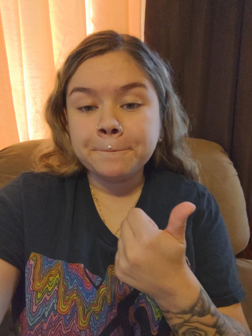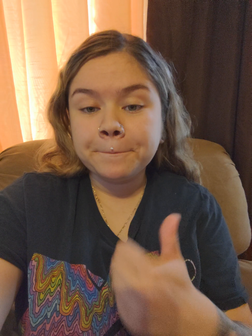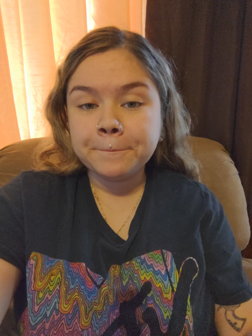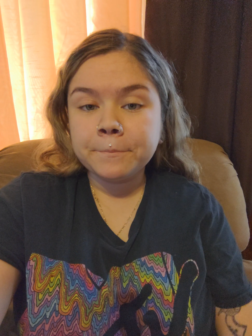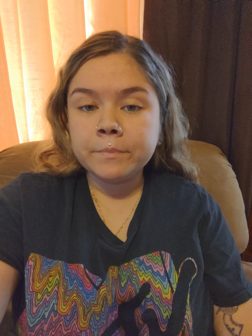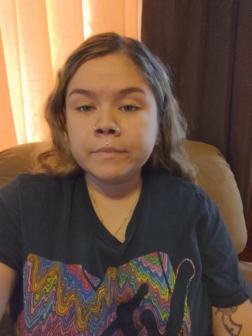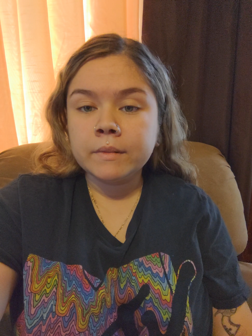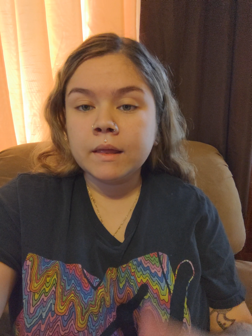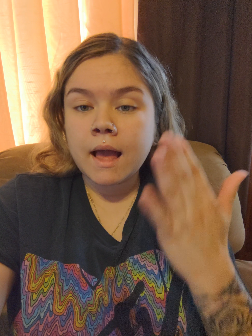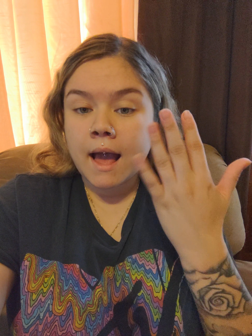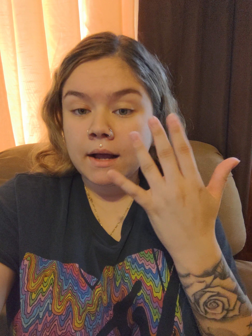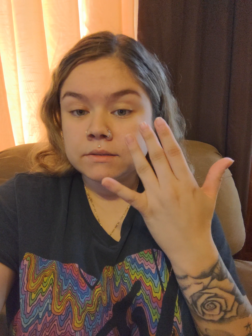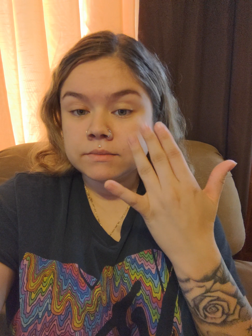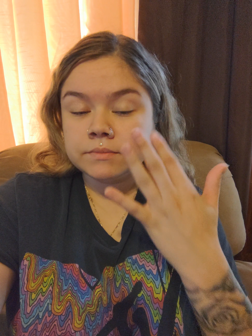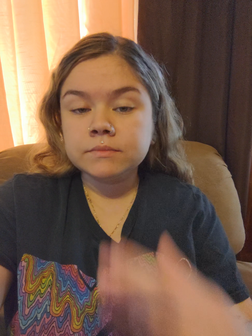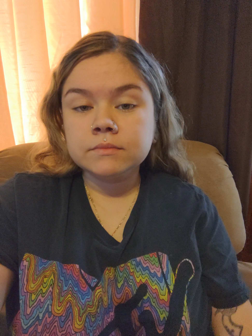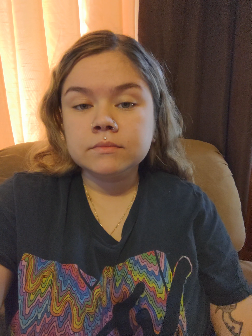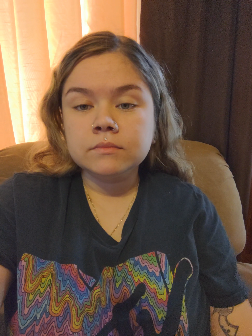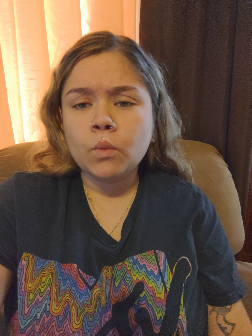hand